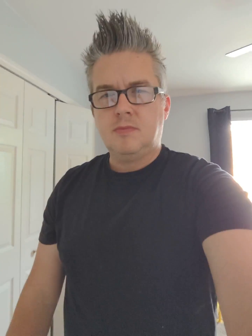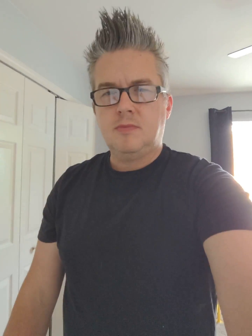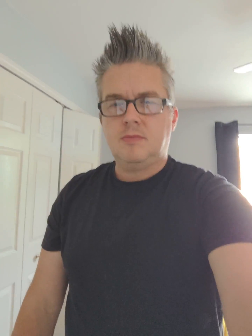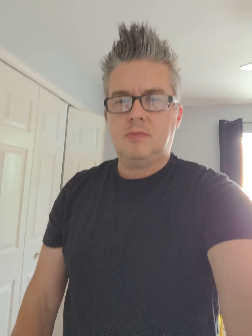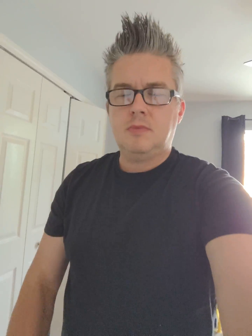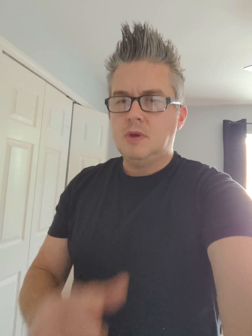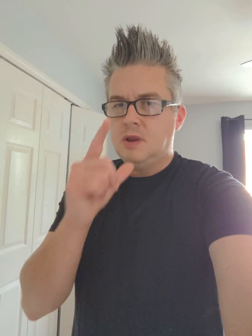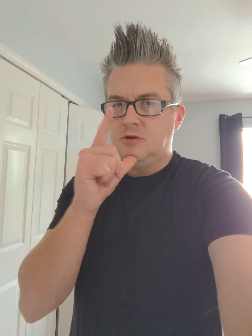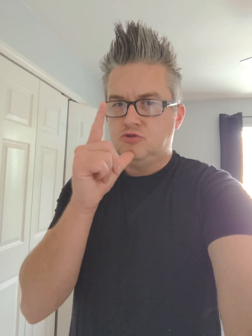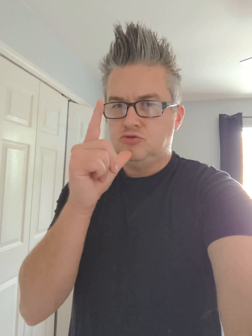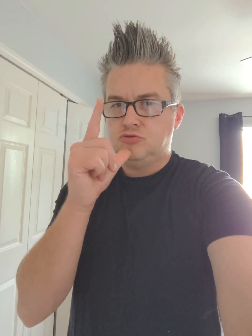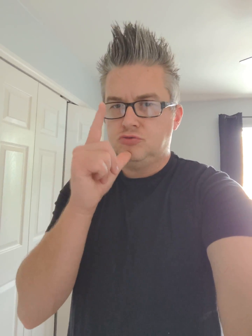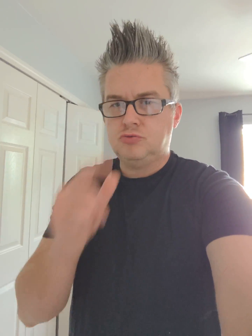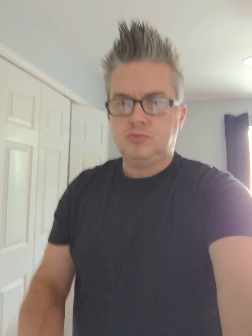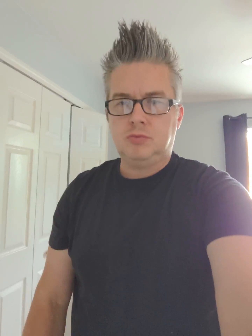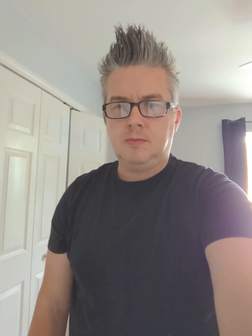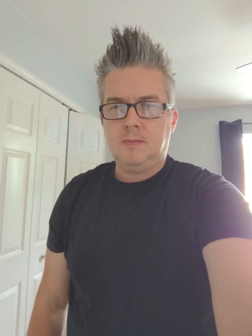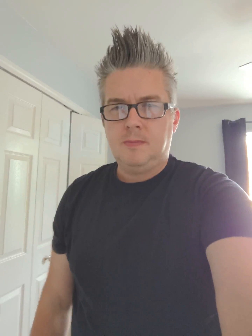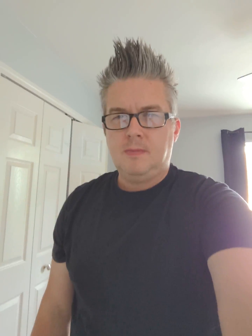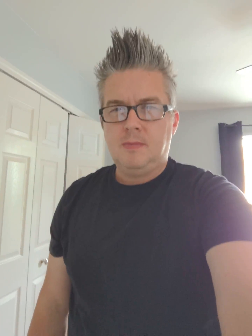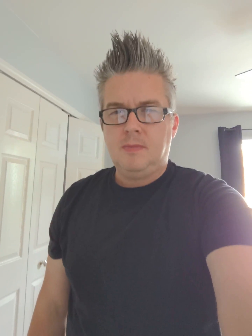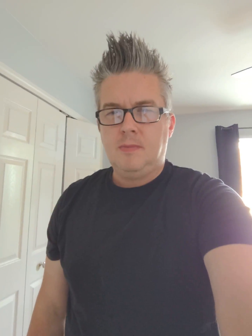lunch